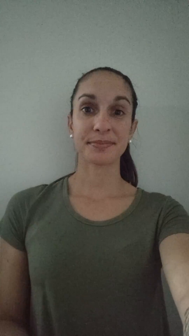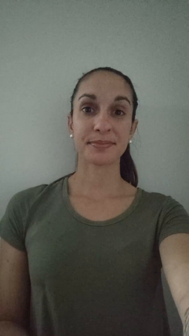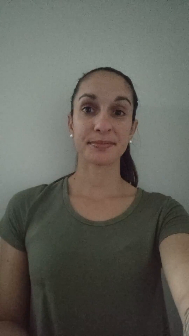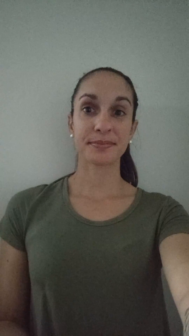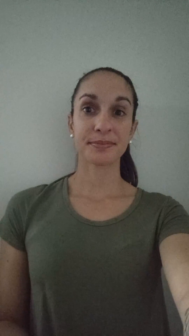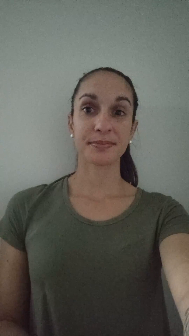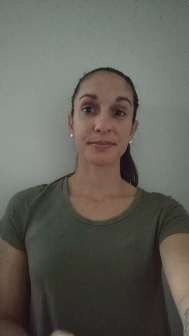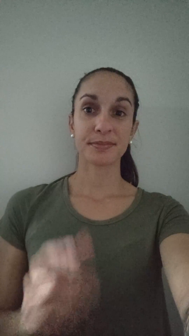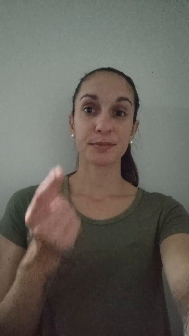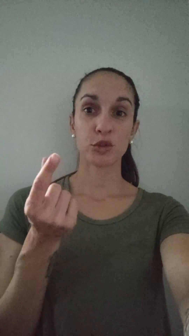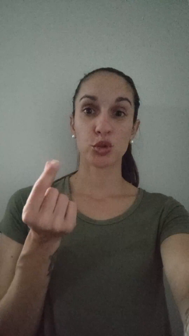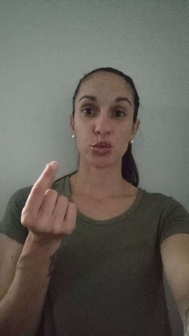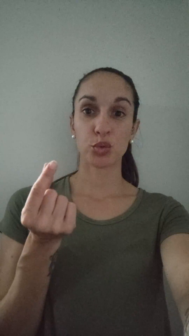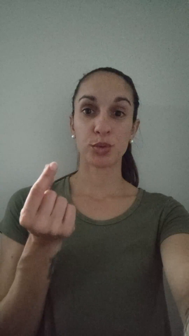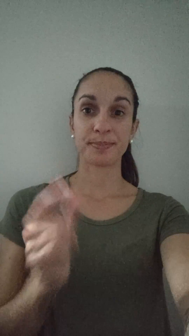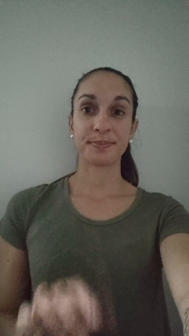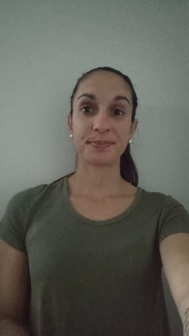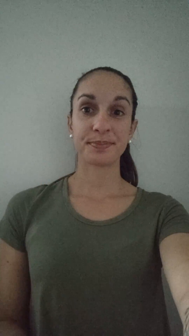do